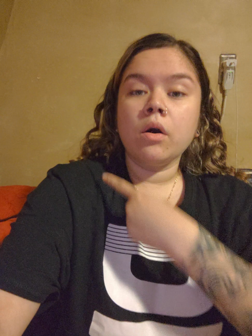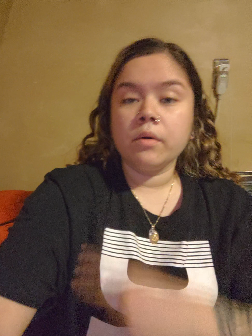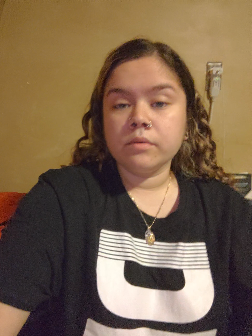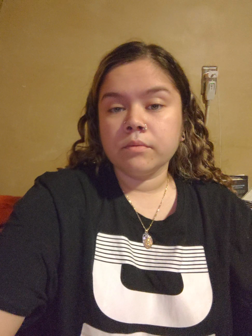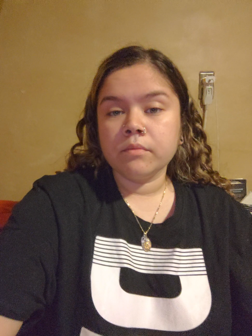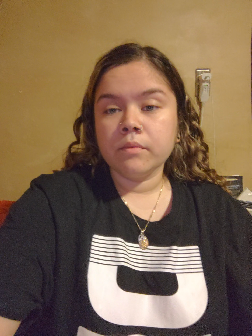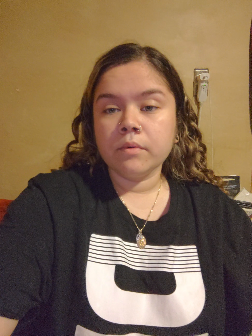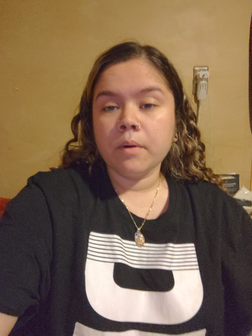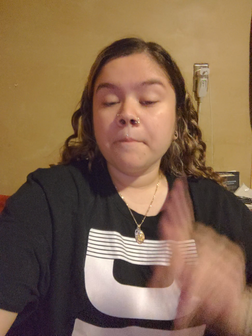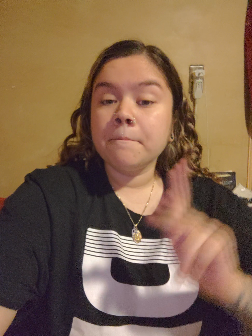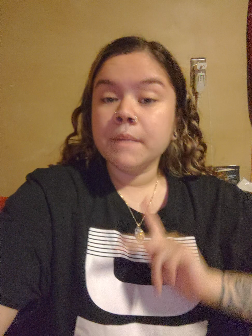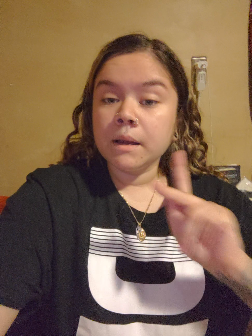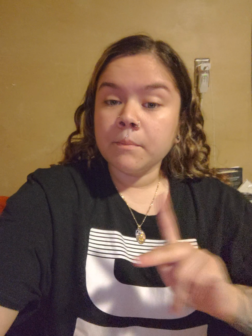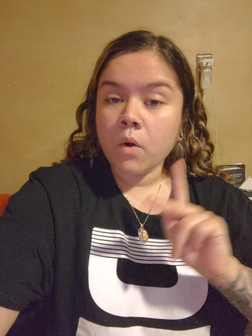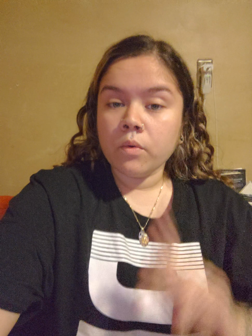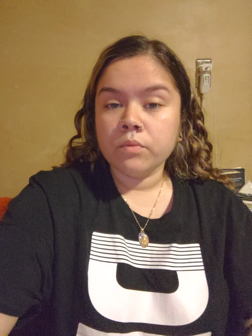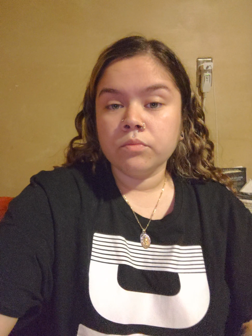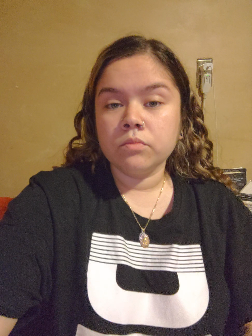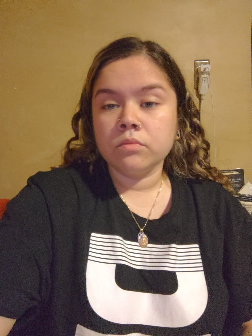people